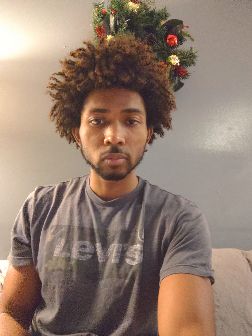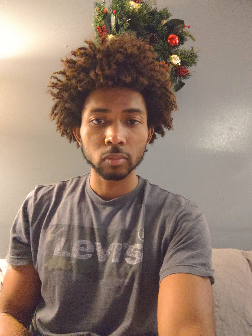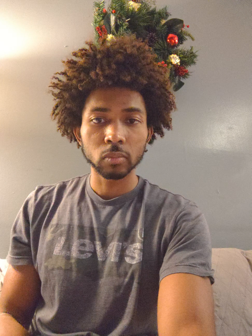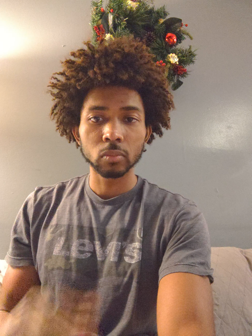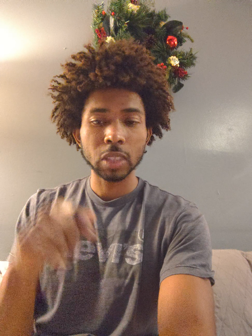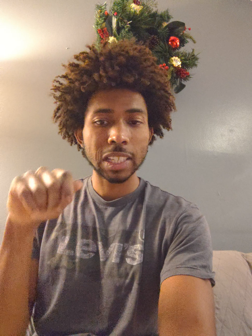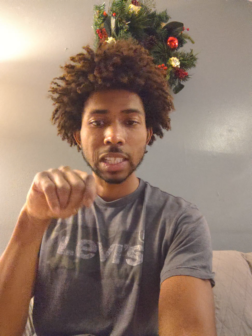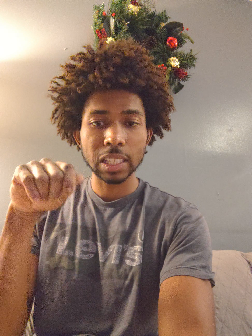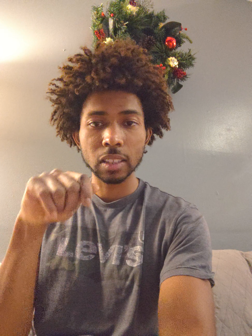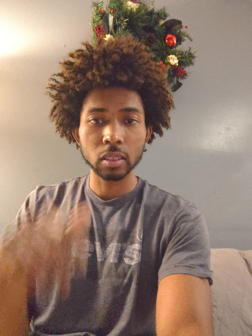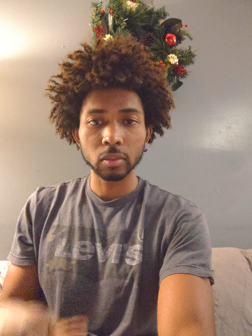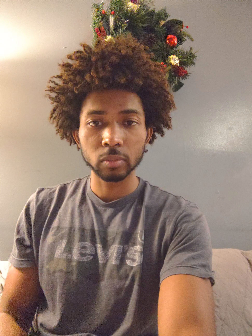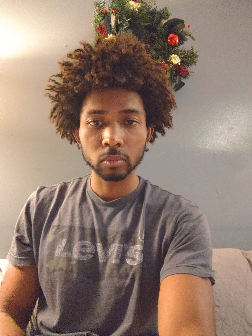toothbrush